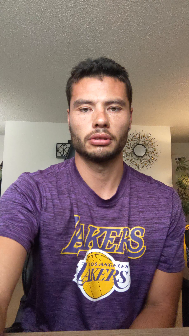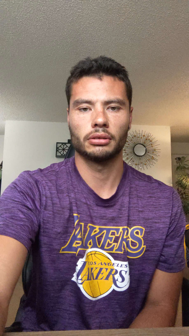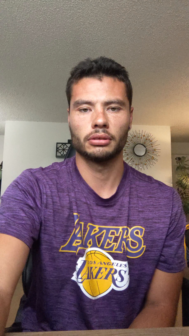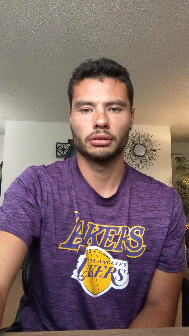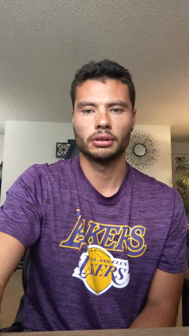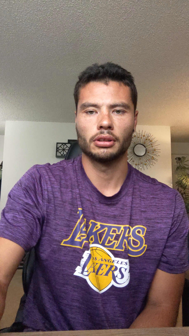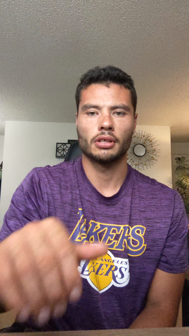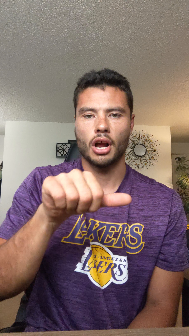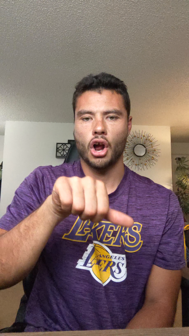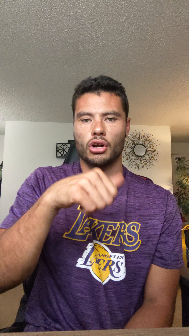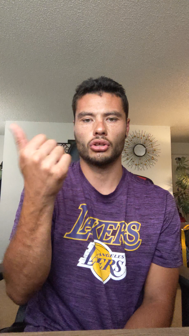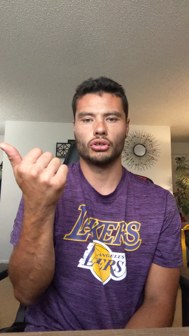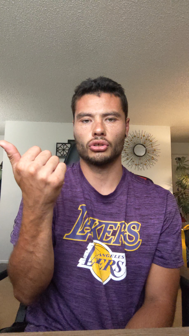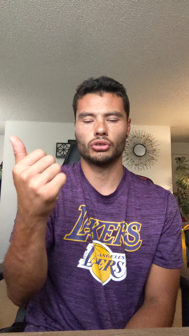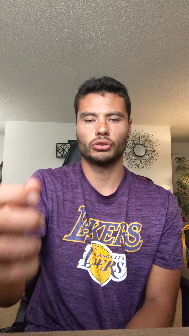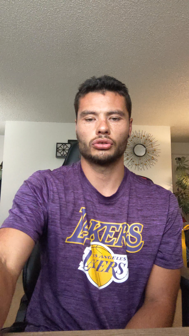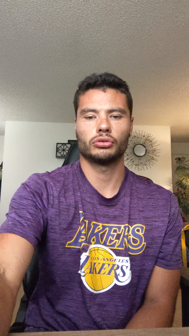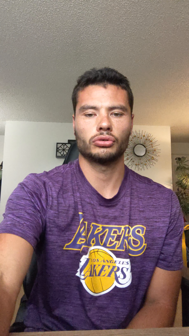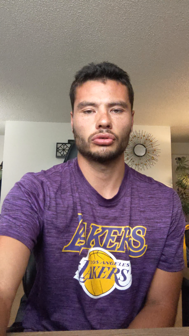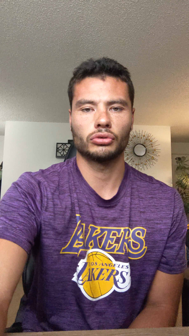other